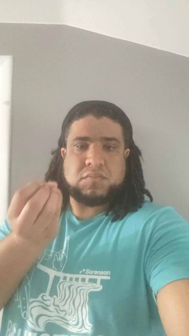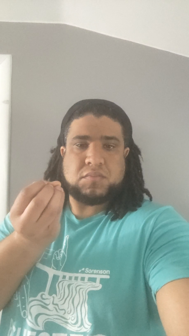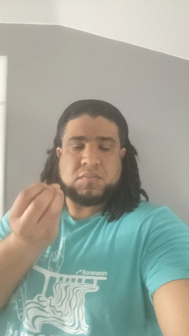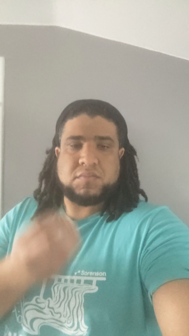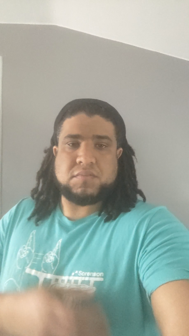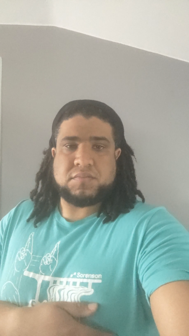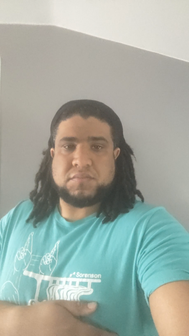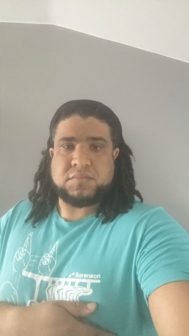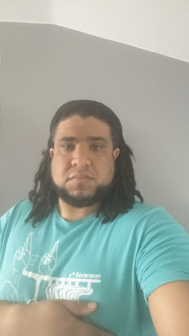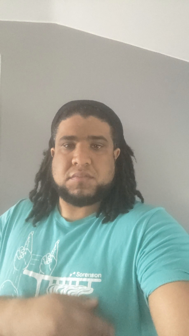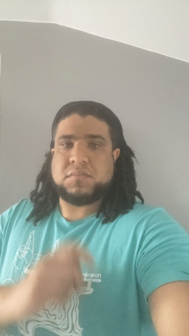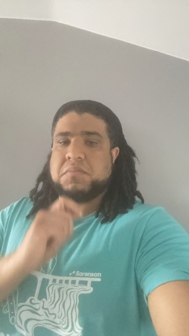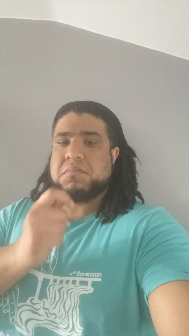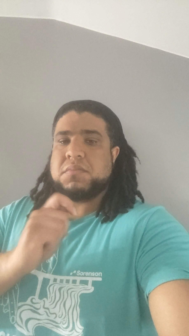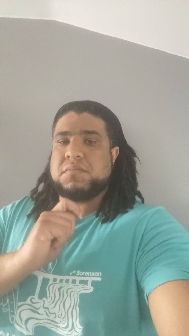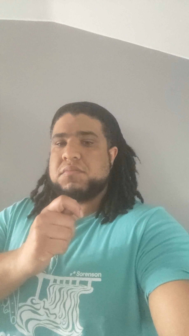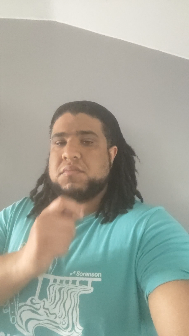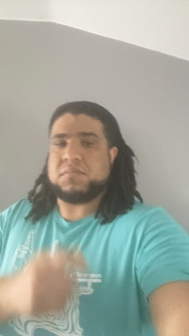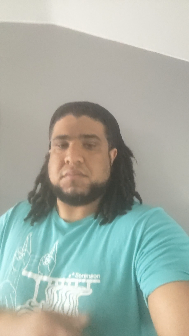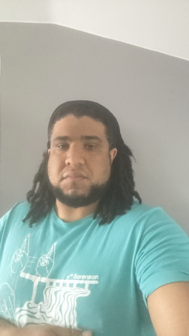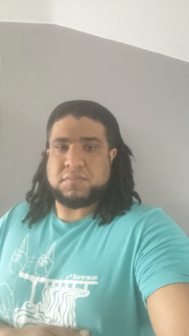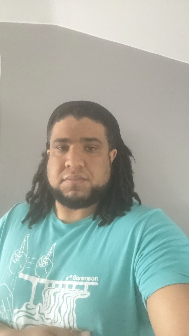popsicle